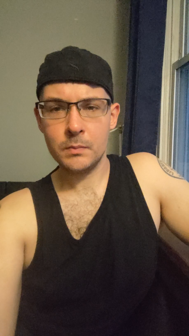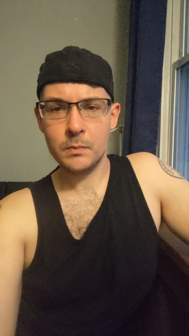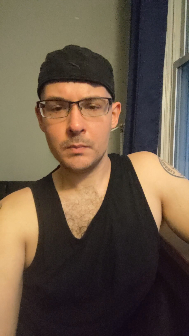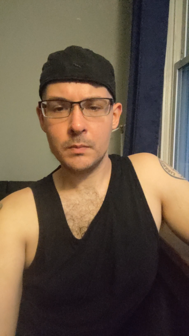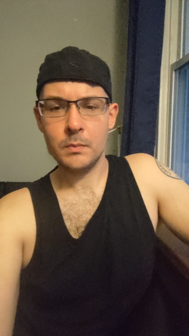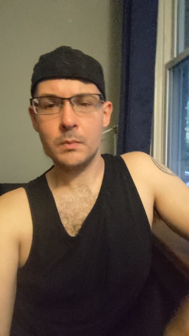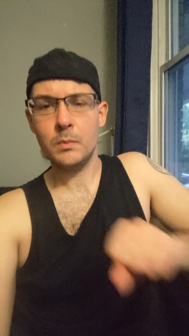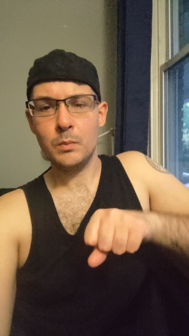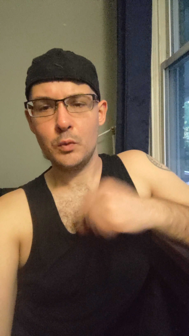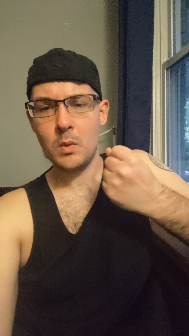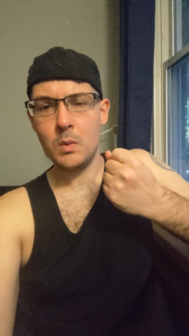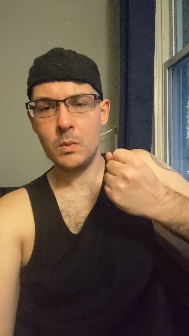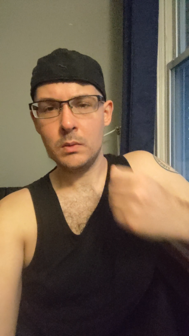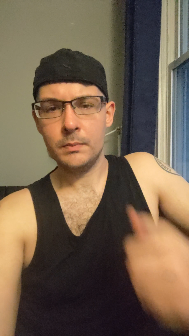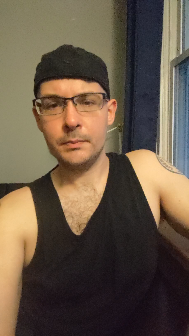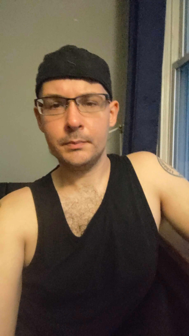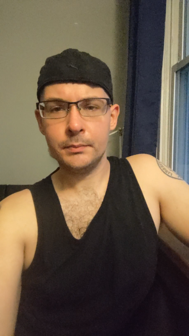broken